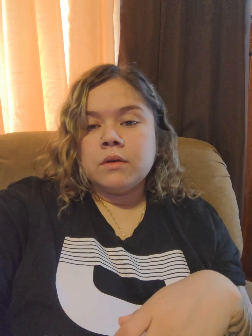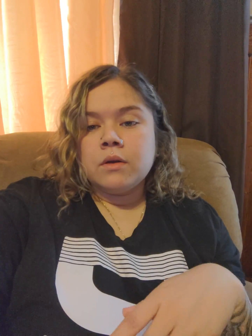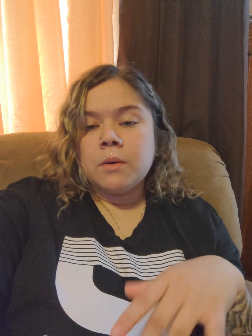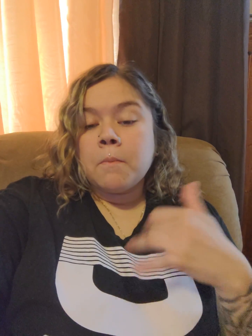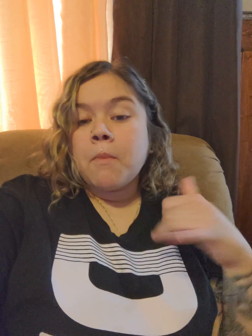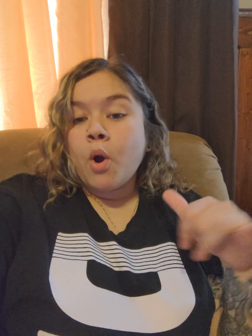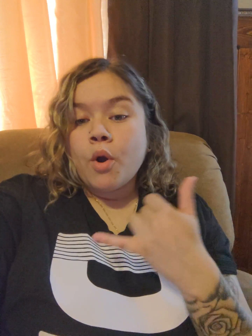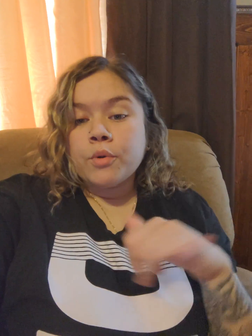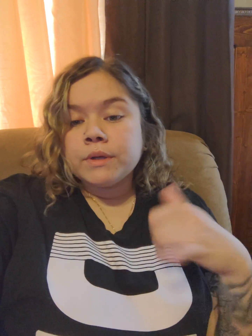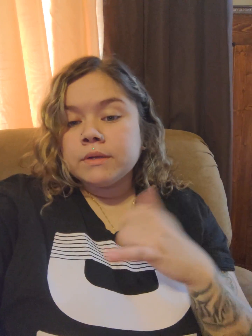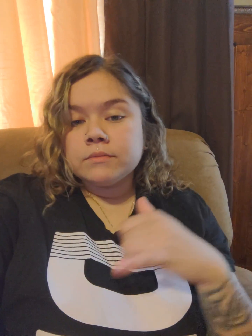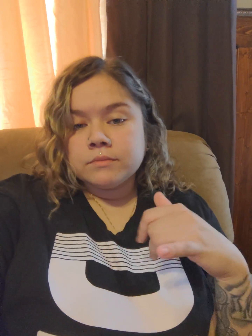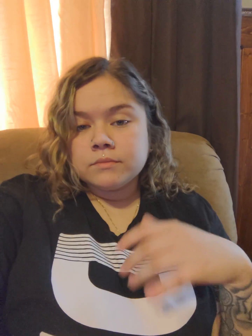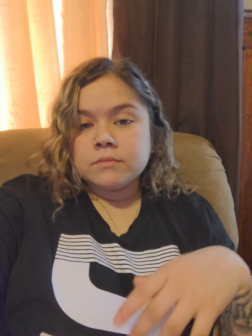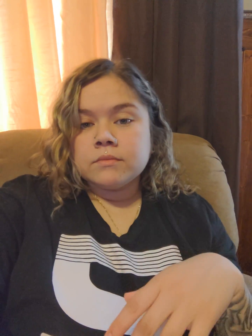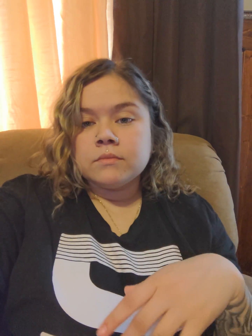party